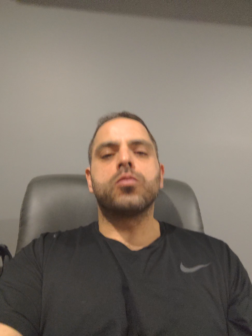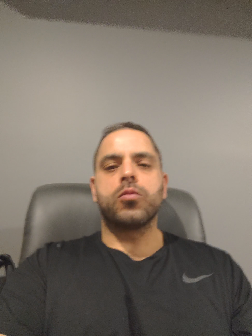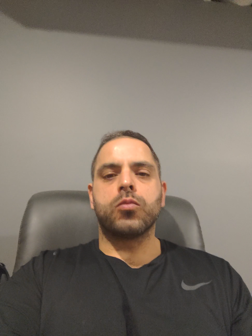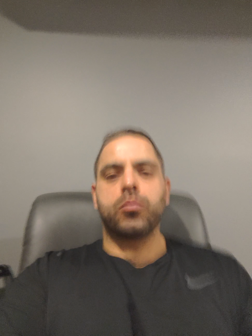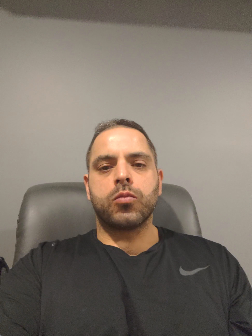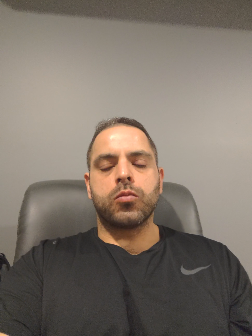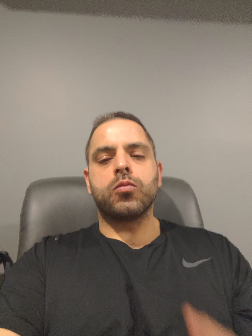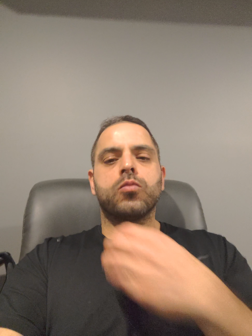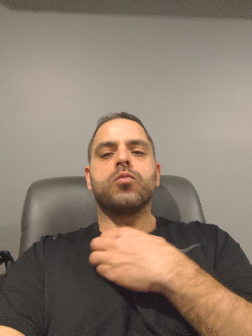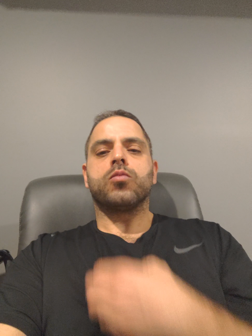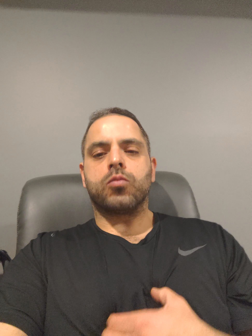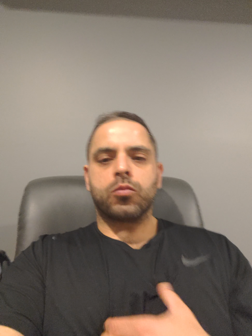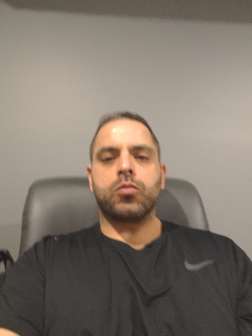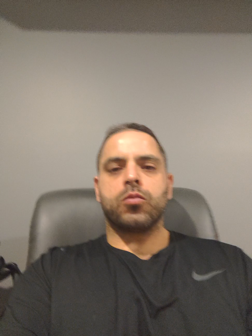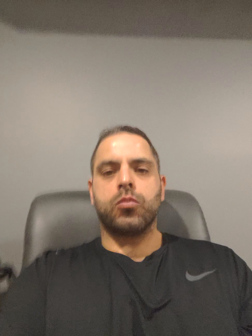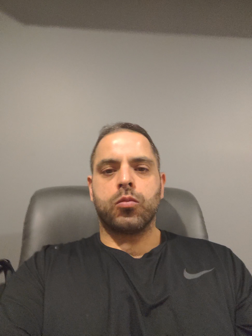hungry